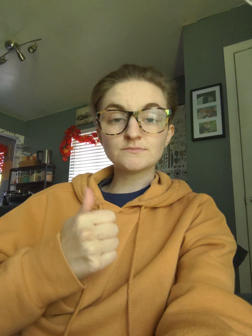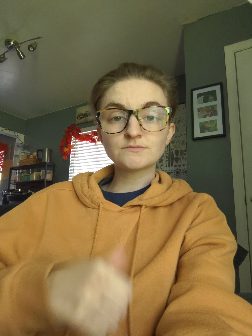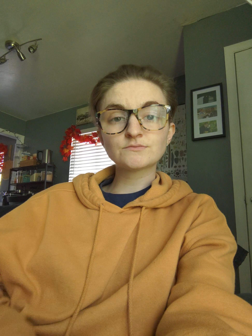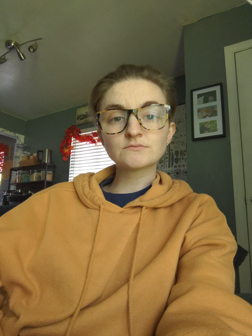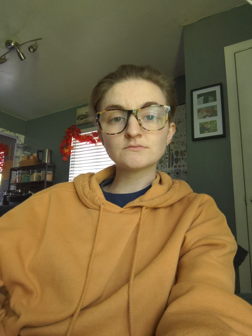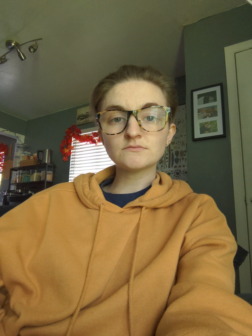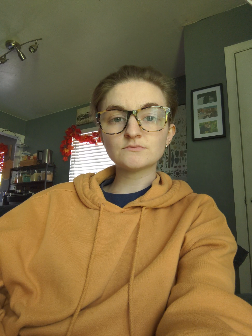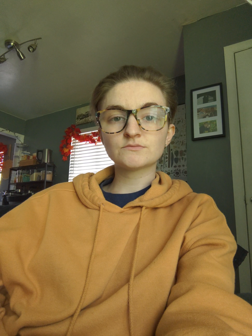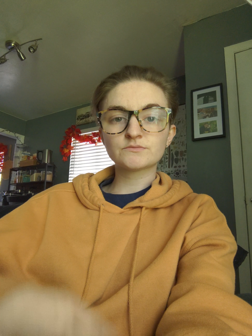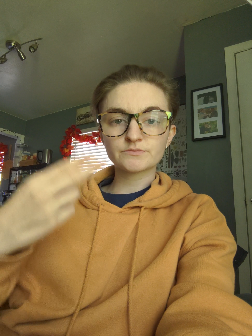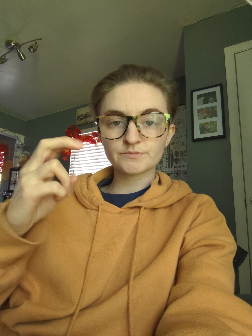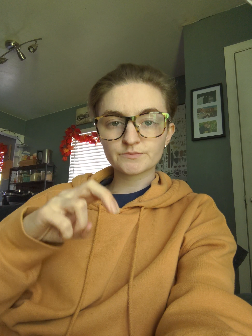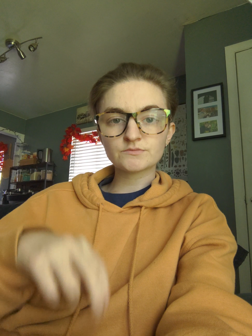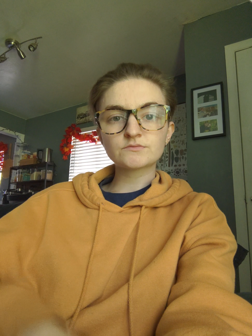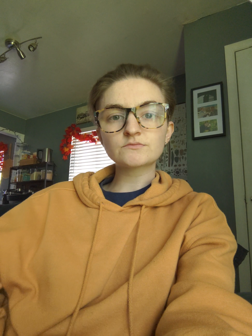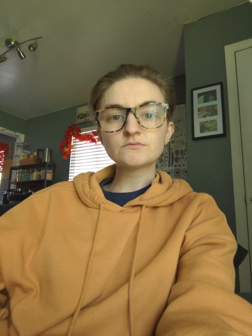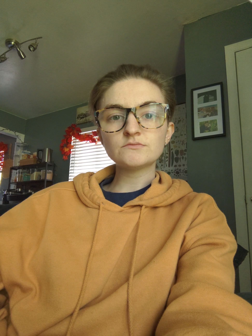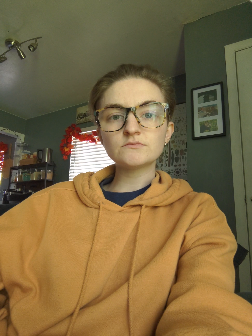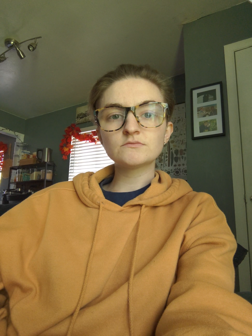high chair